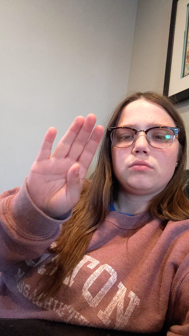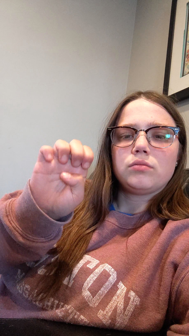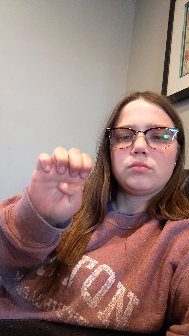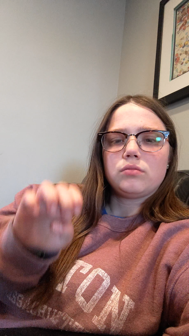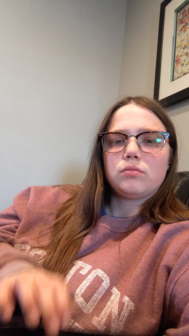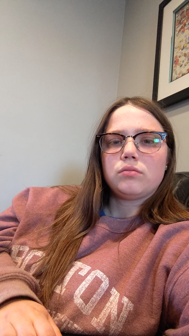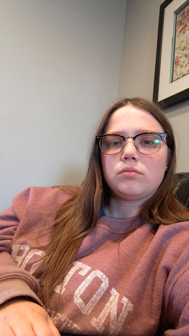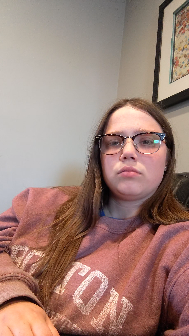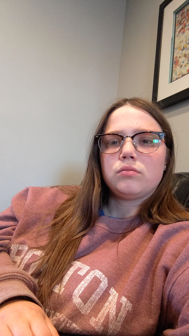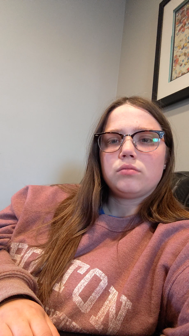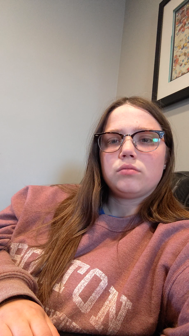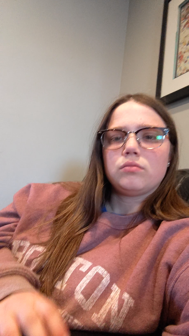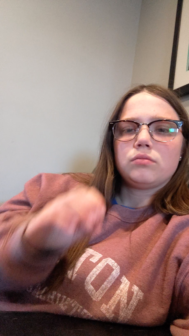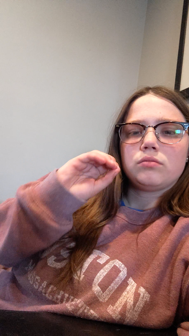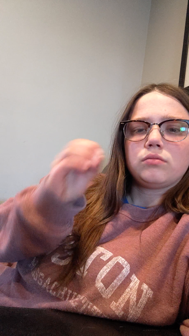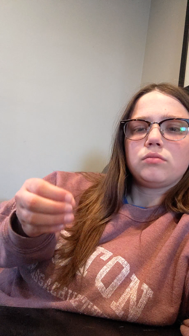none